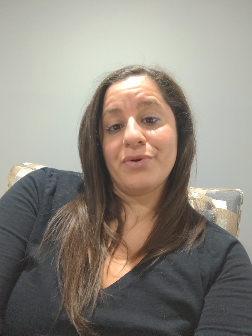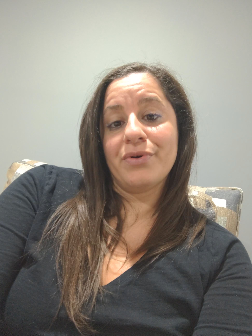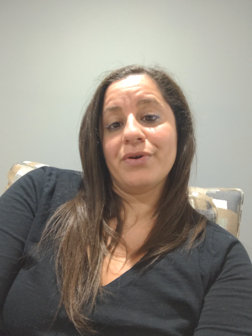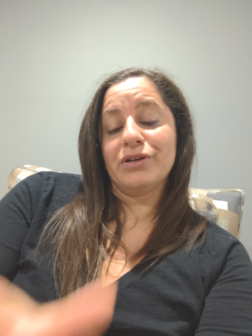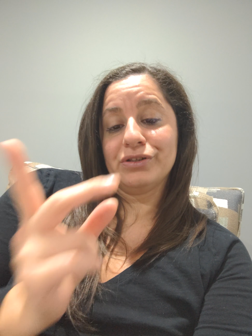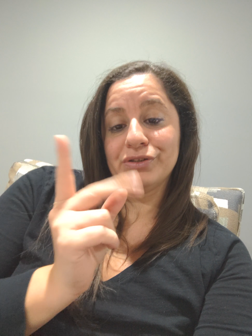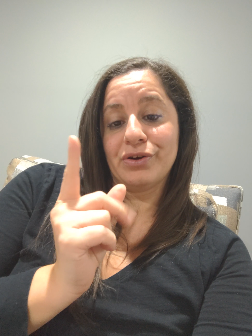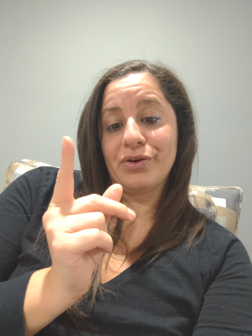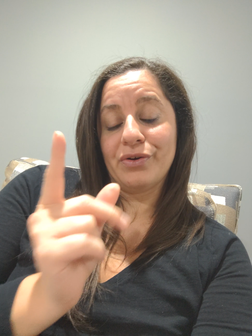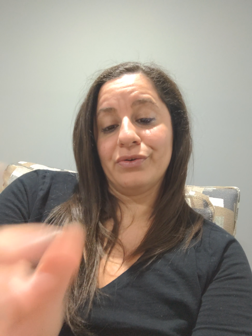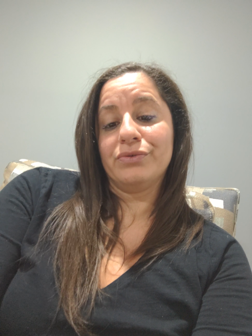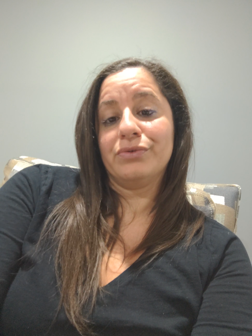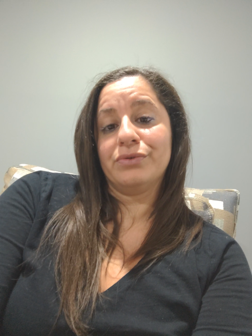dog